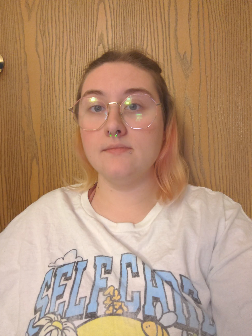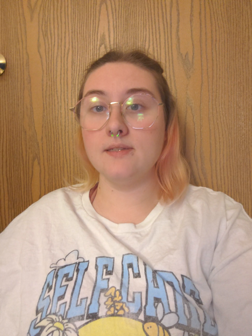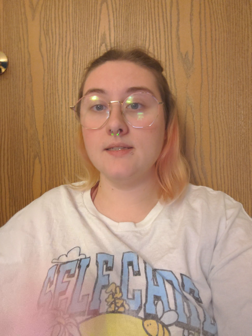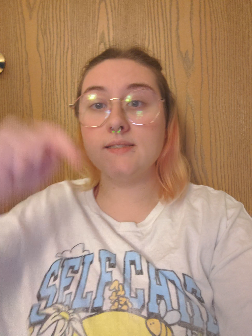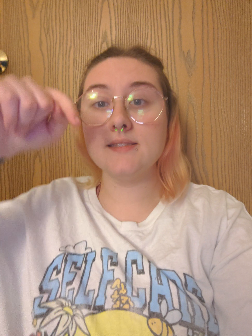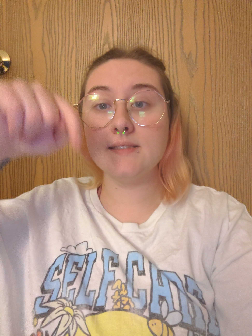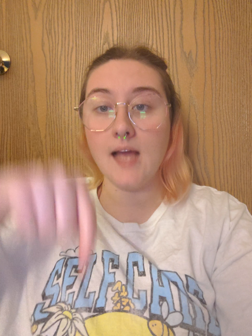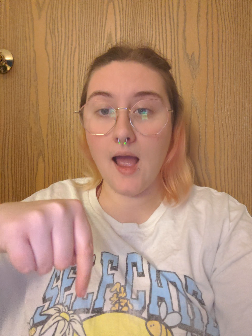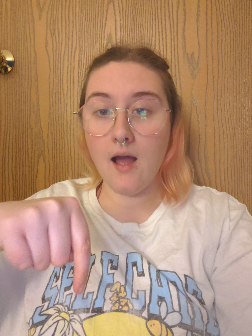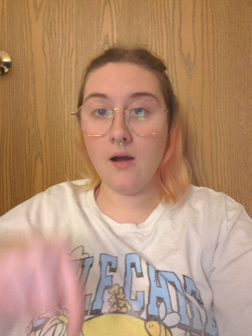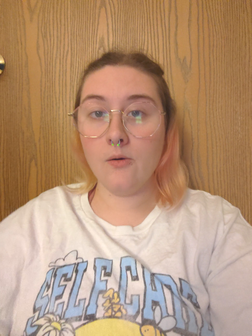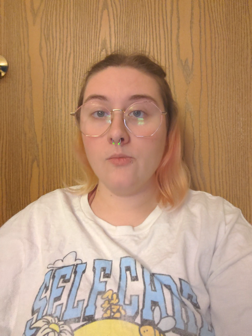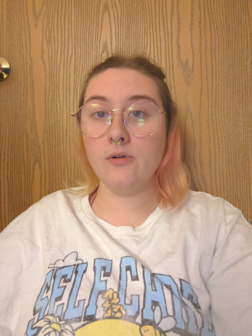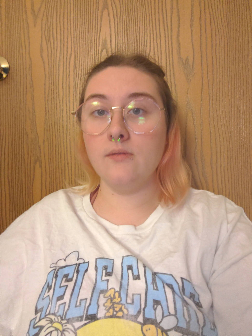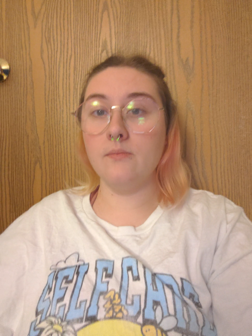down